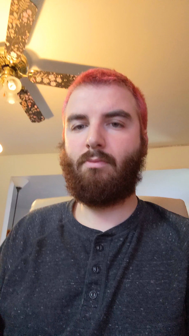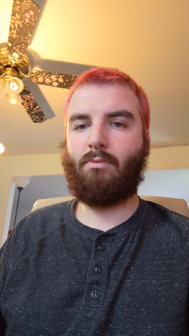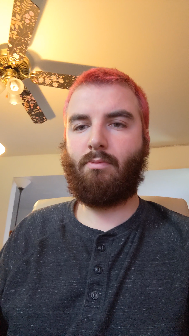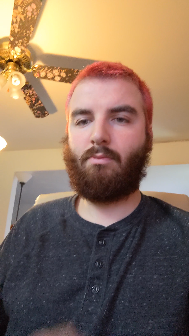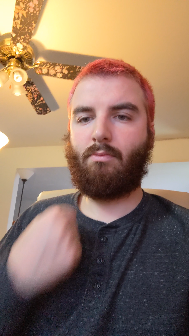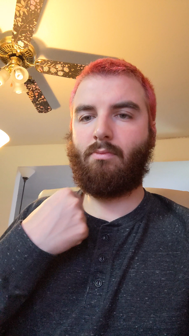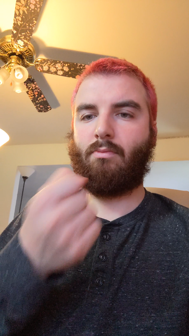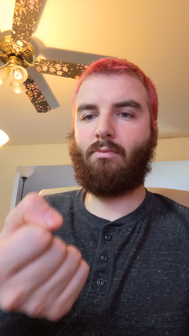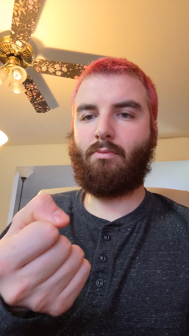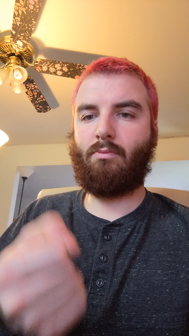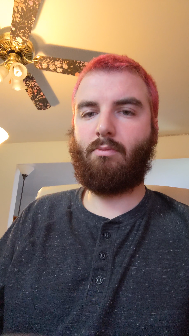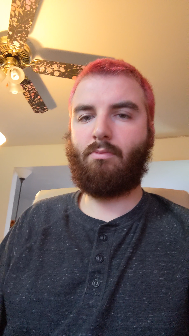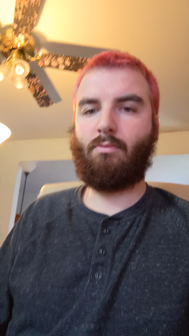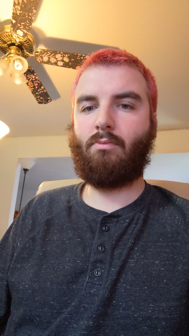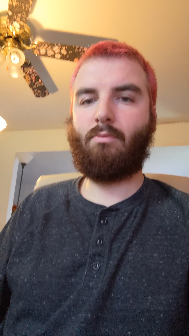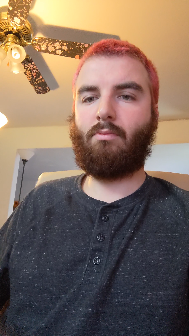drive